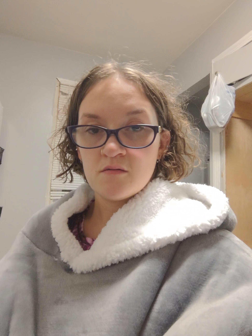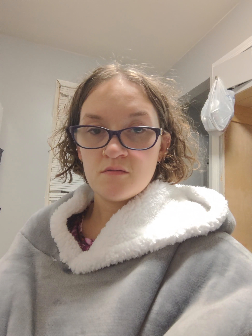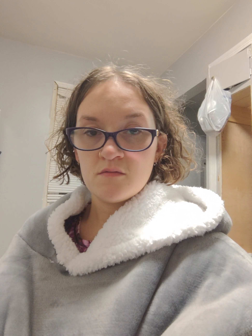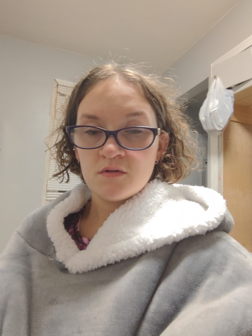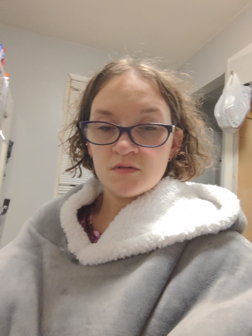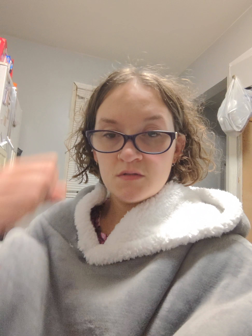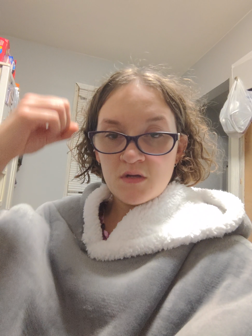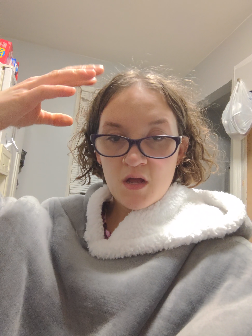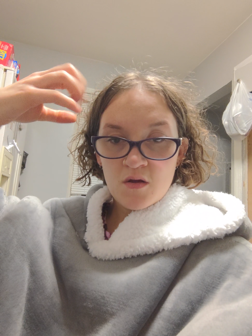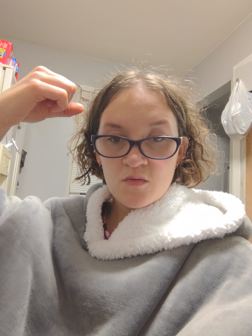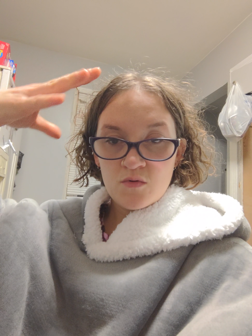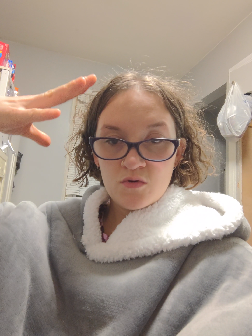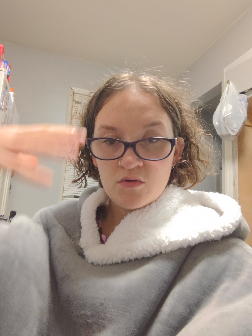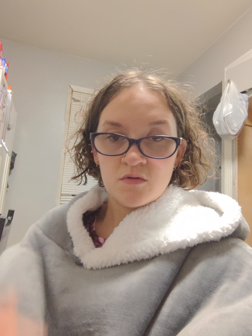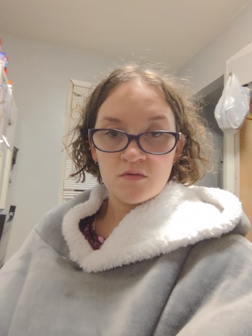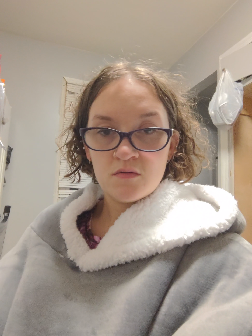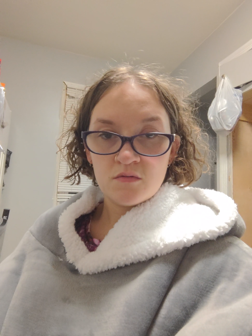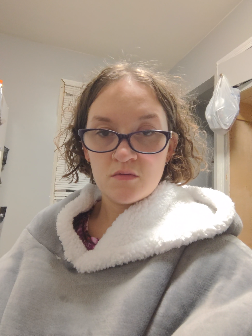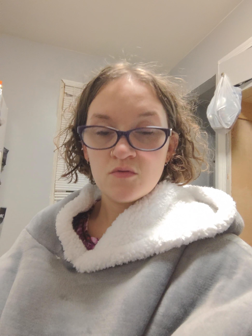shower